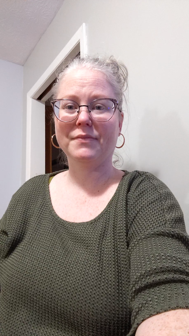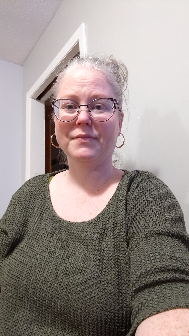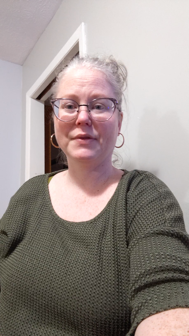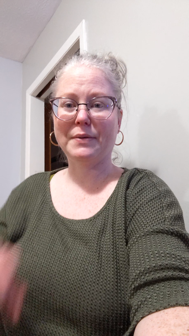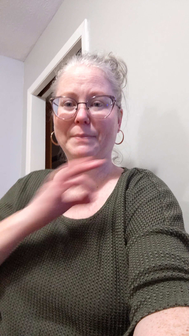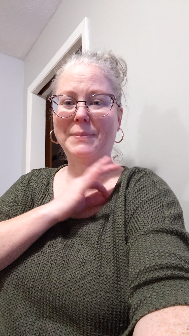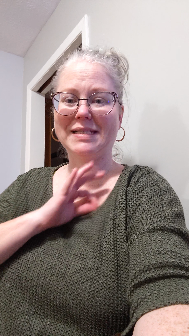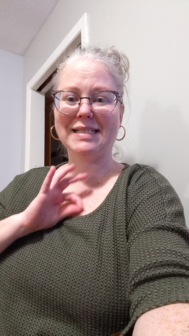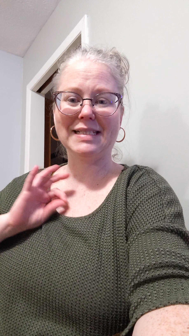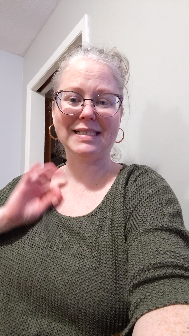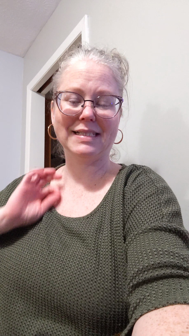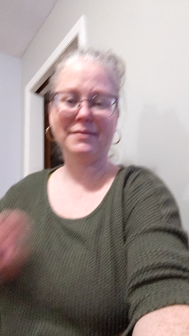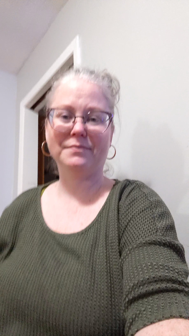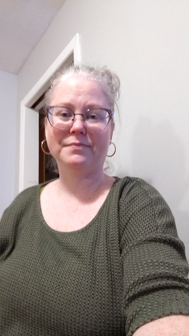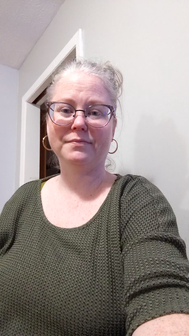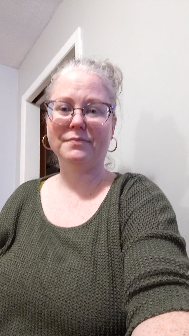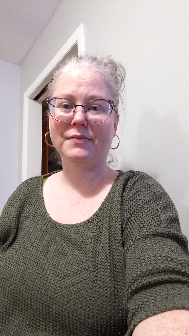beads